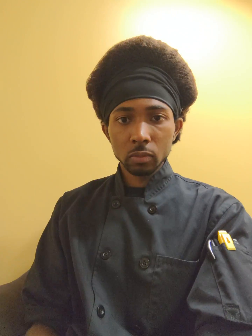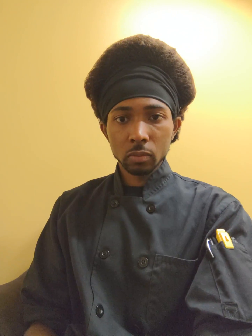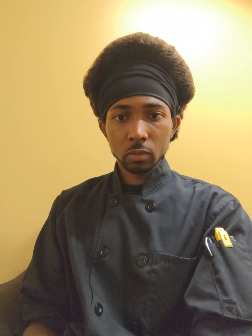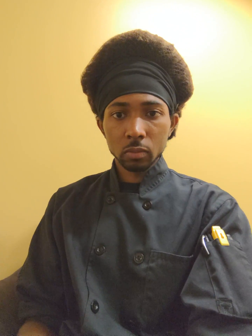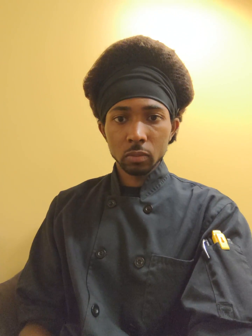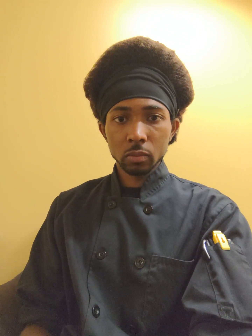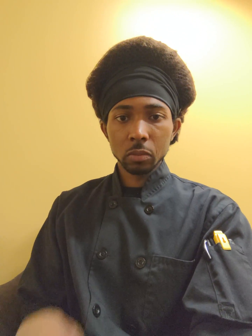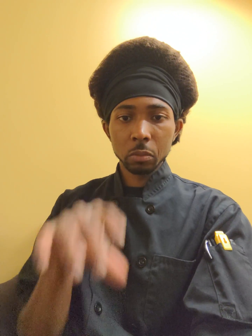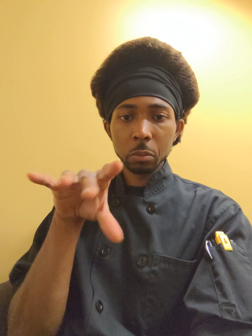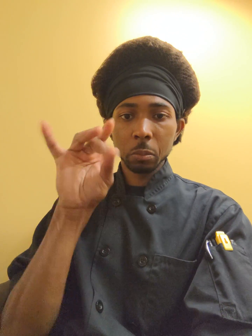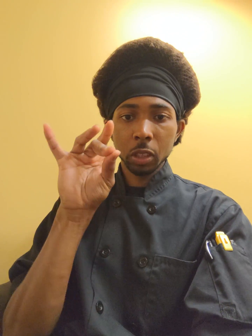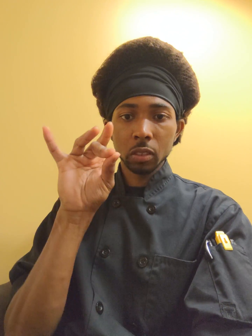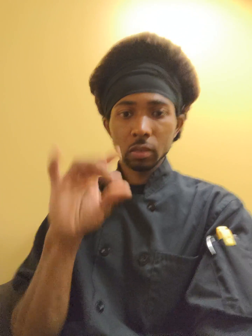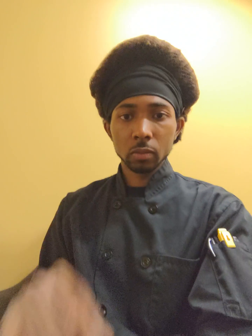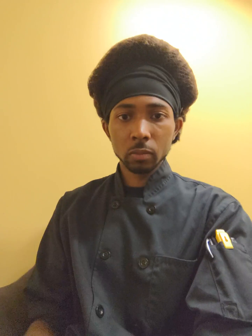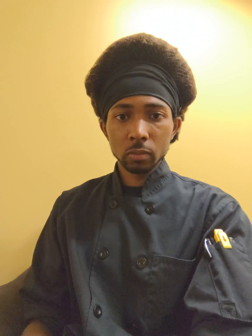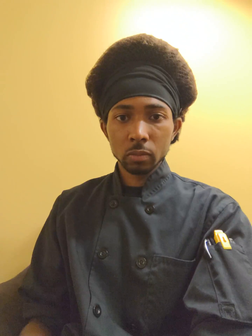pick